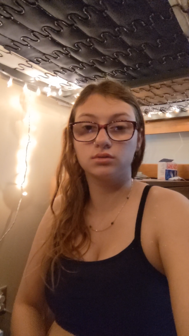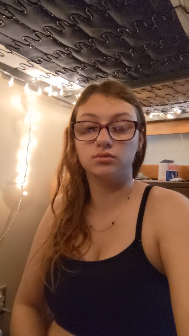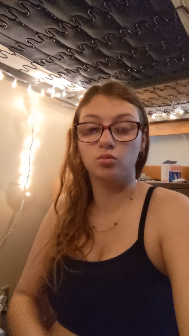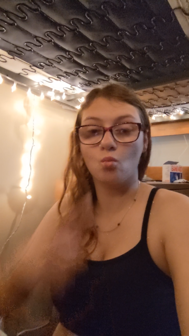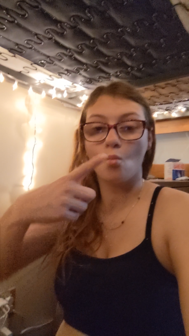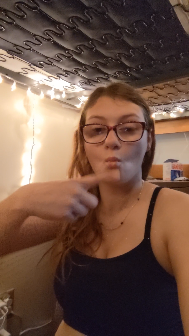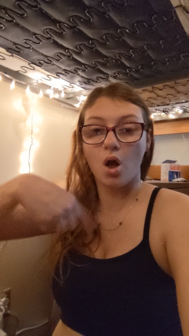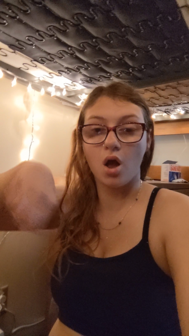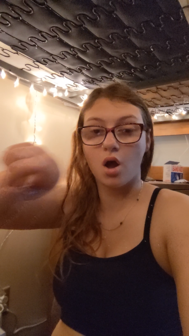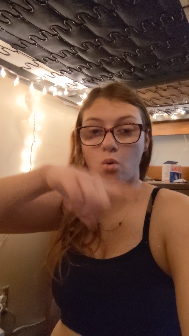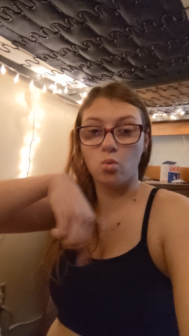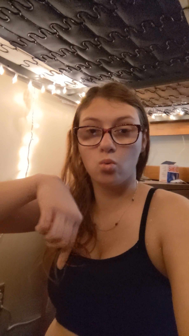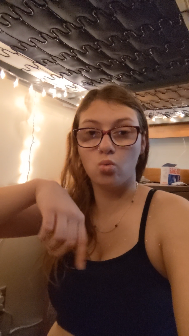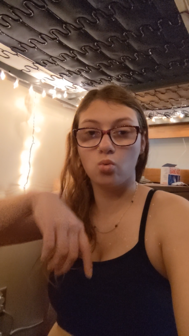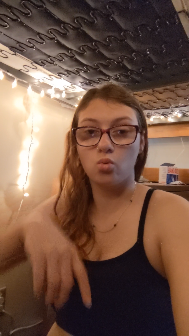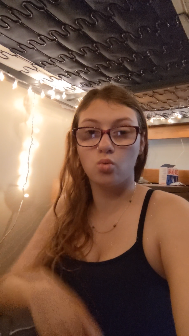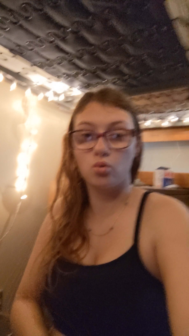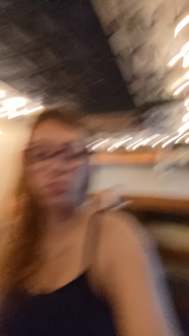around